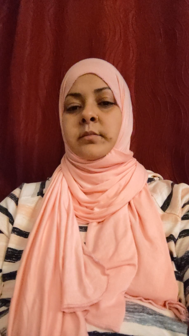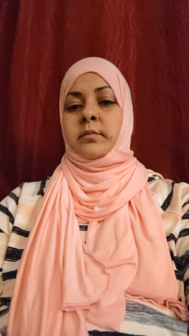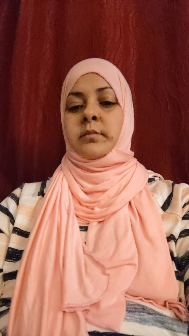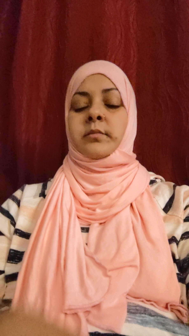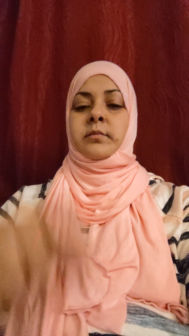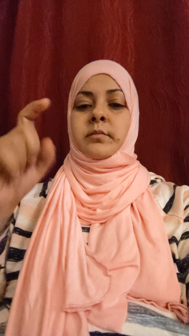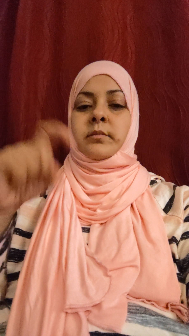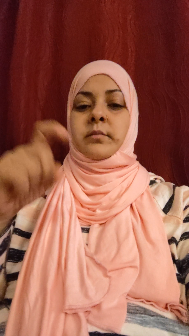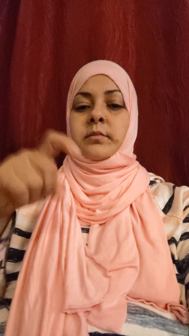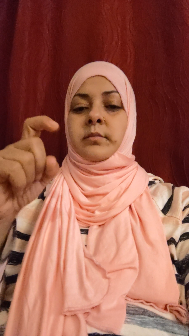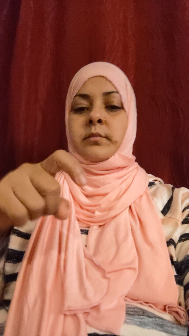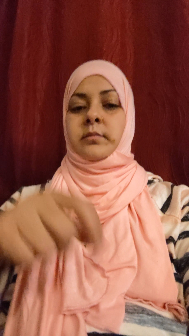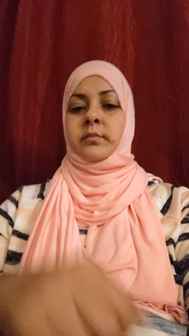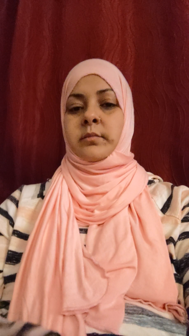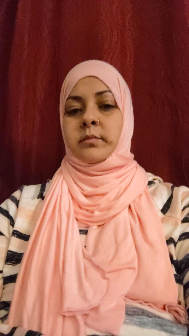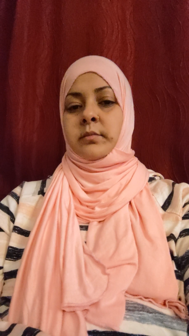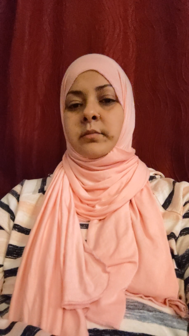should